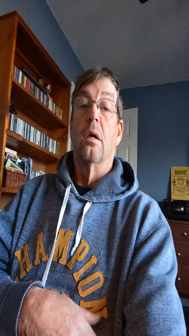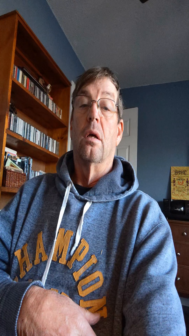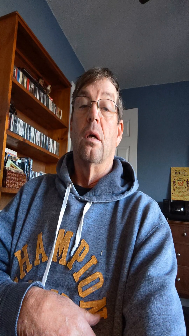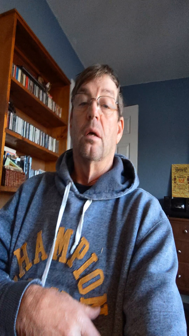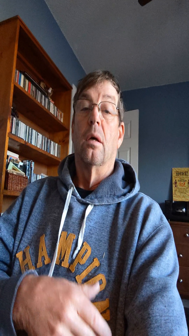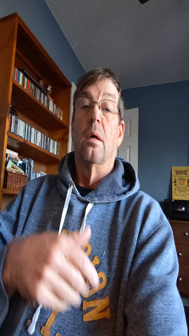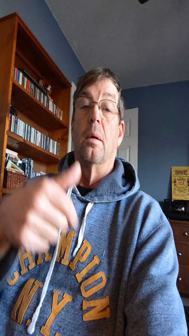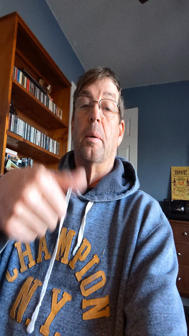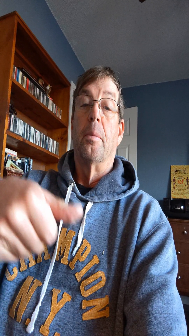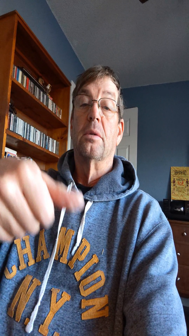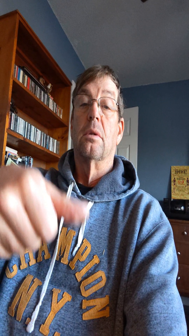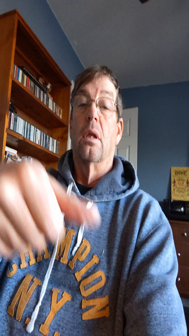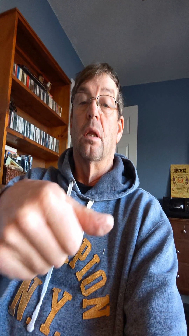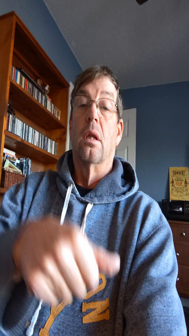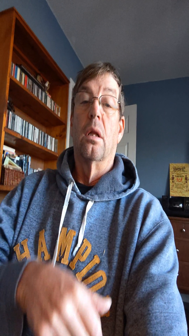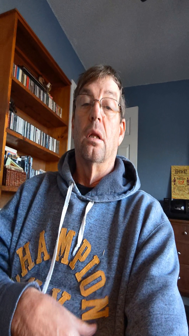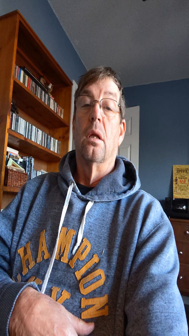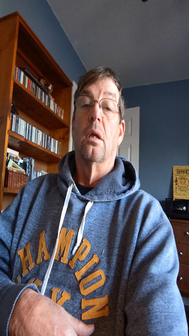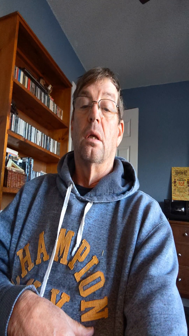puzzle